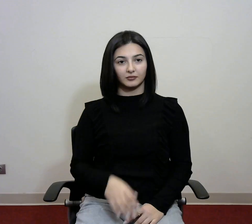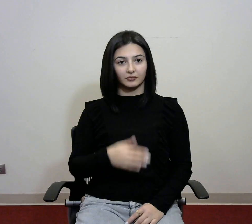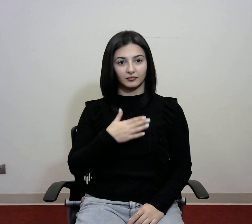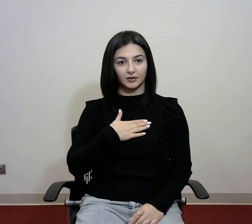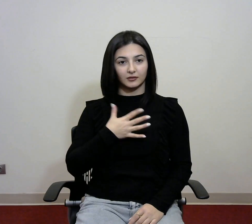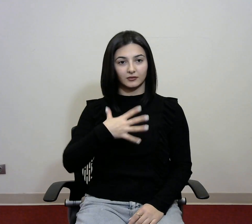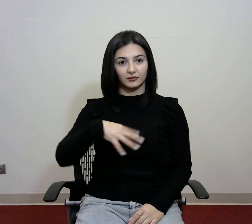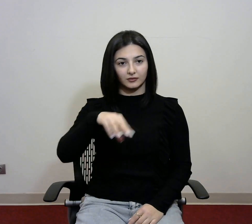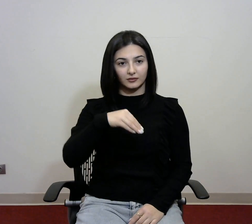biz